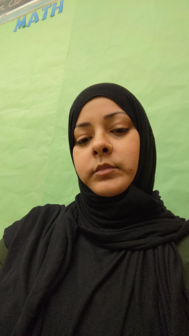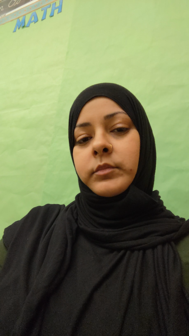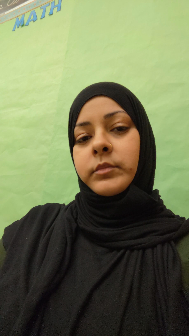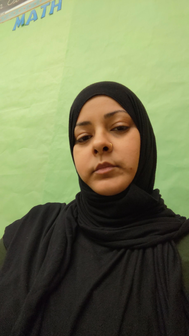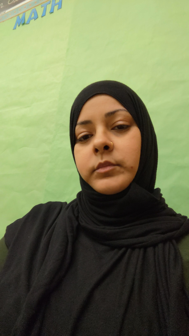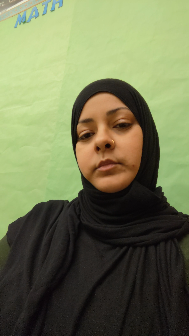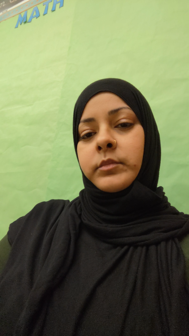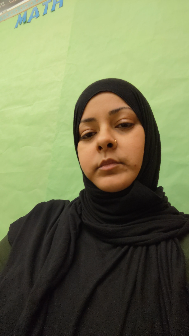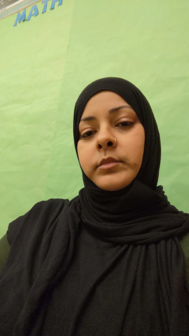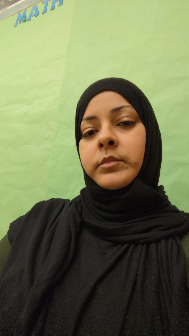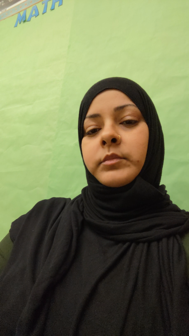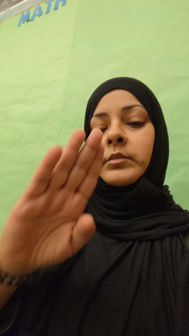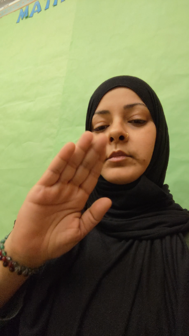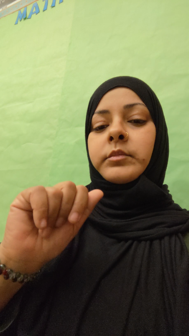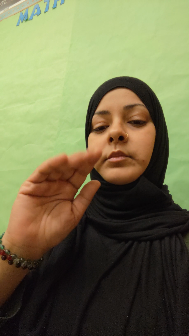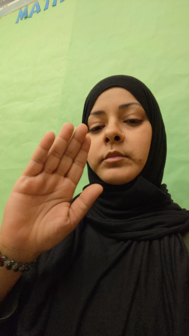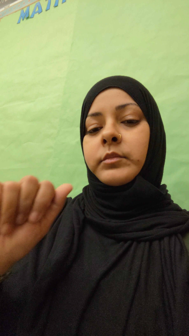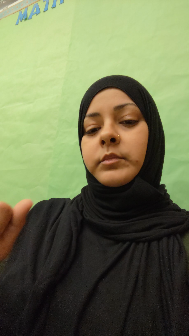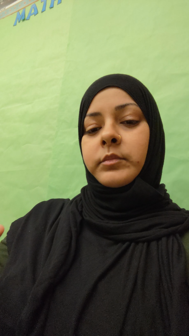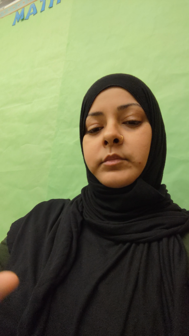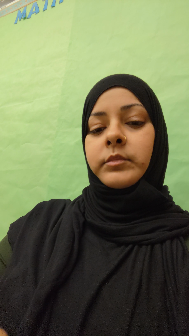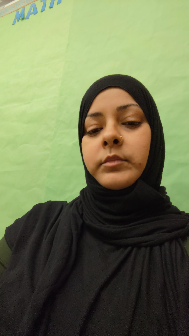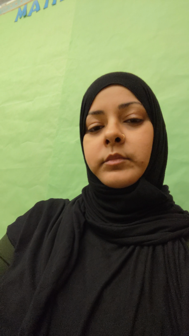baa baa